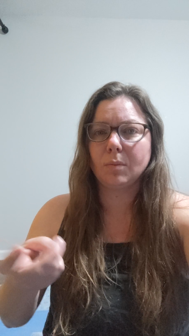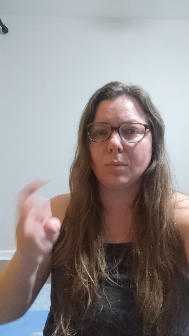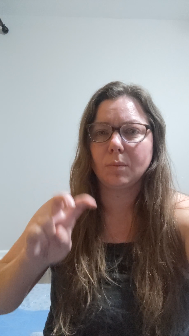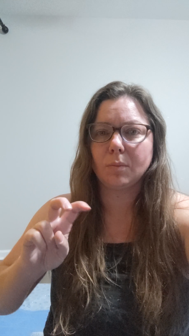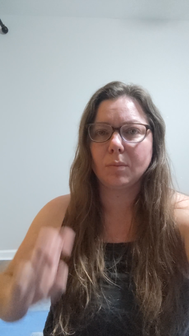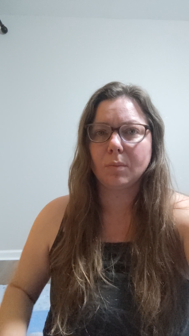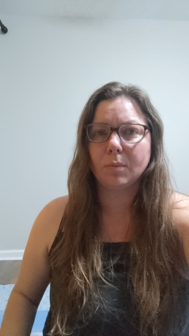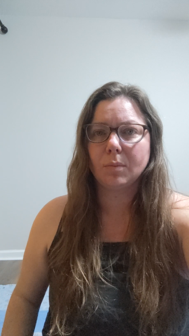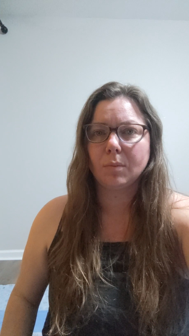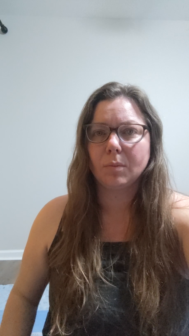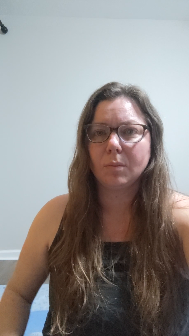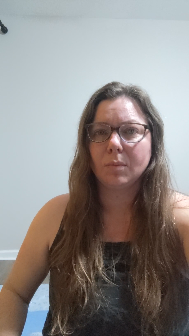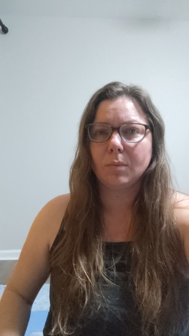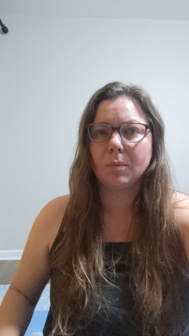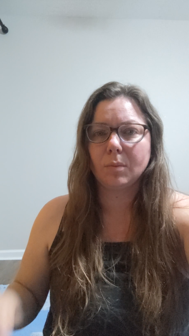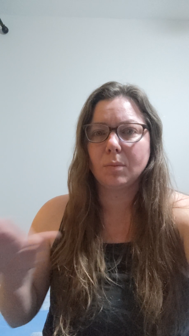full